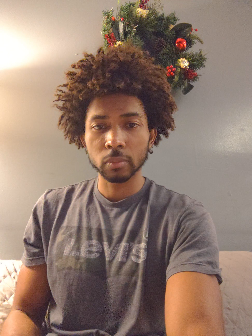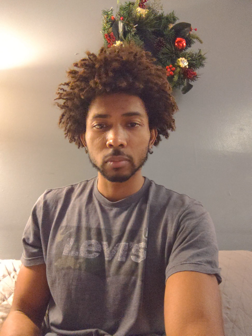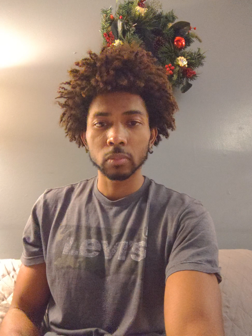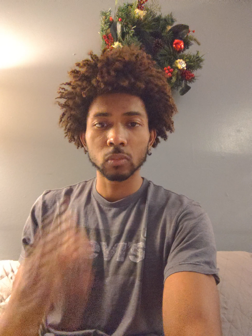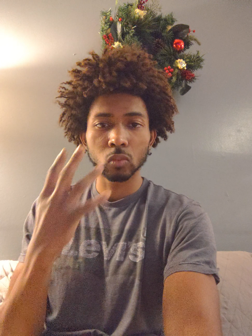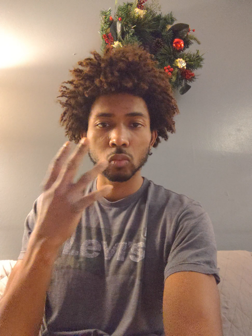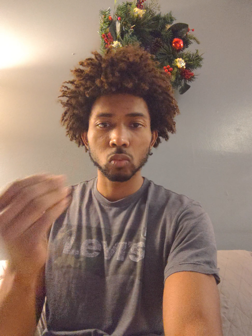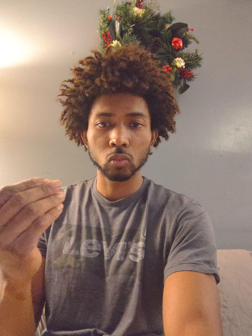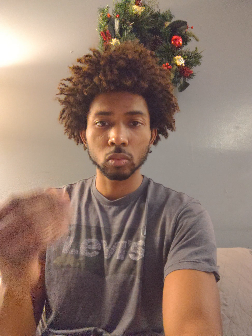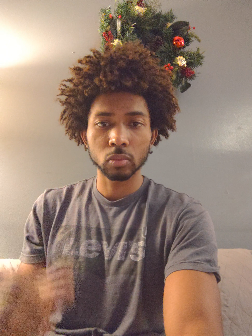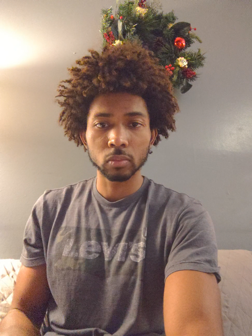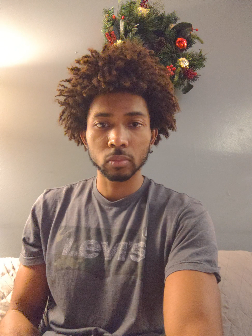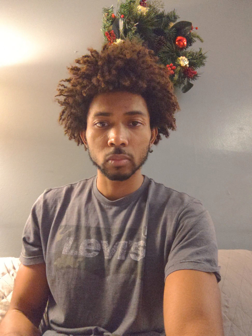go